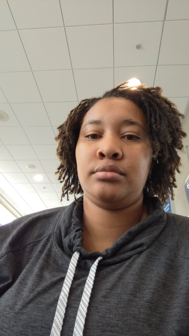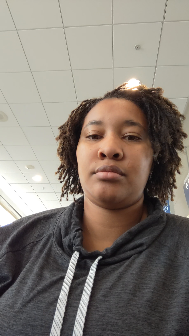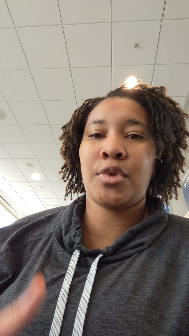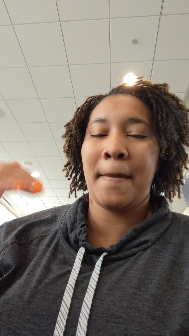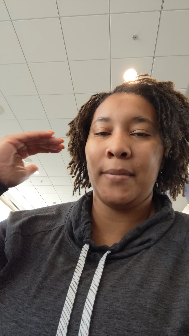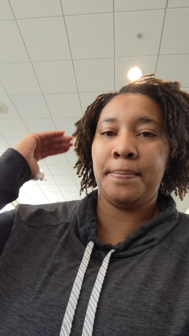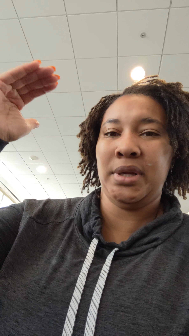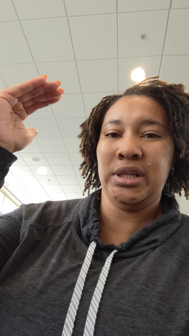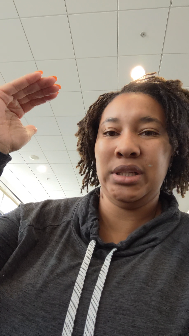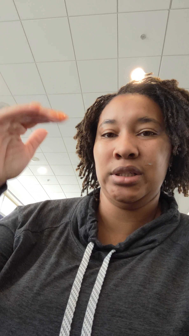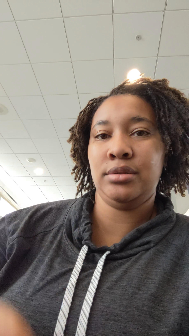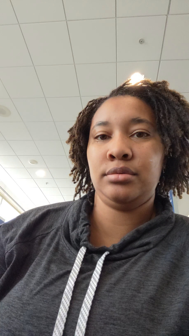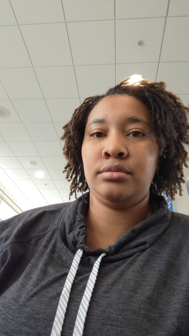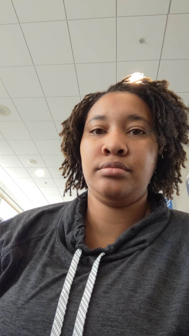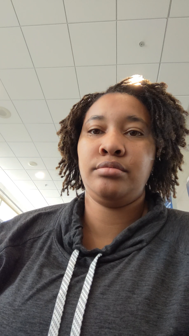big